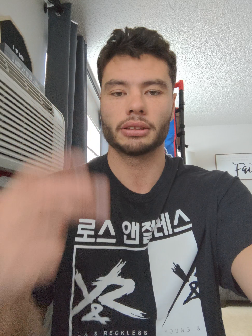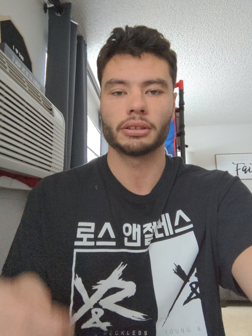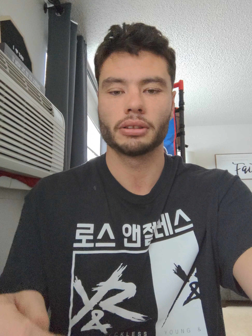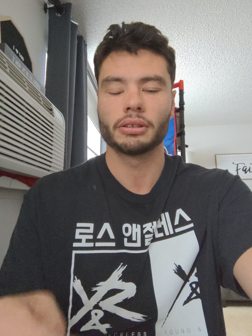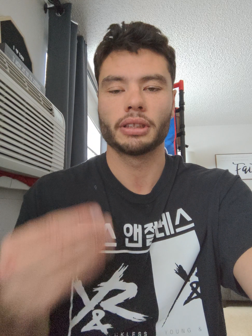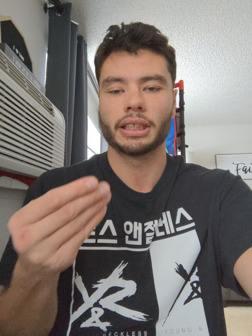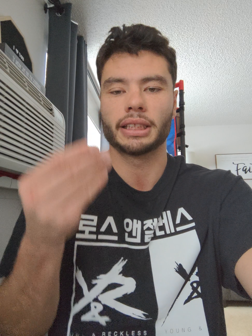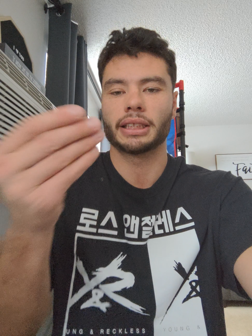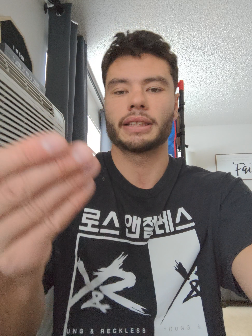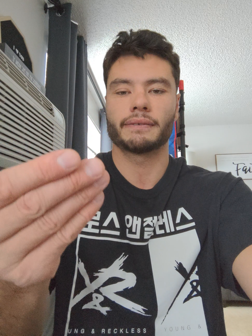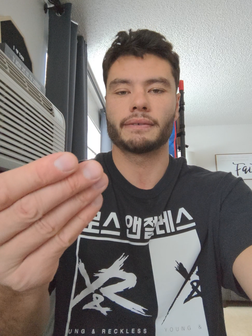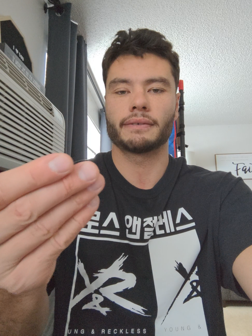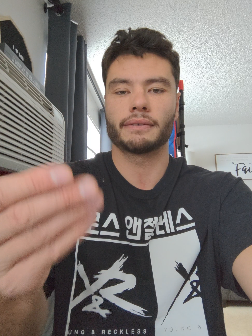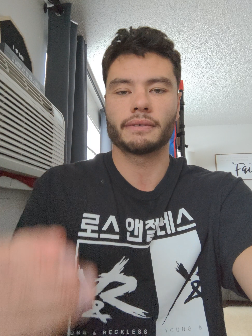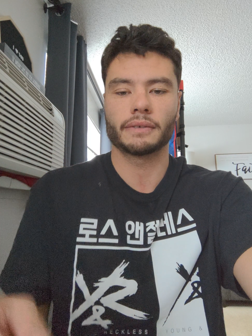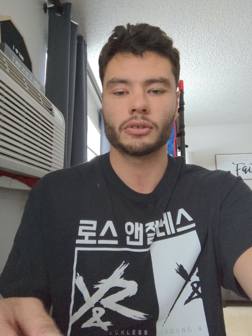give